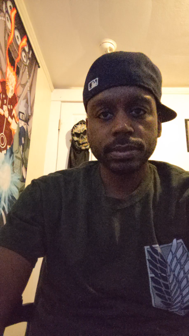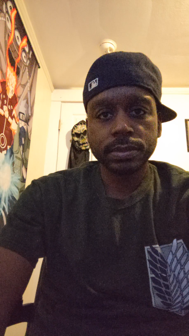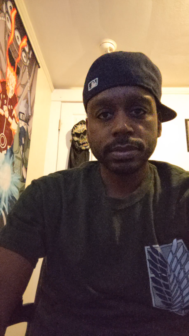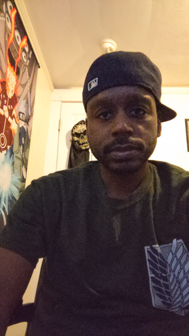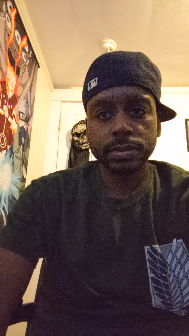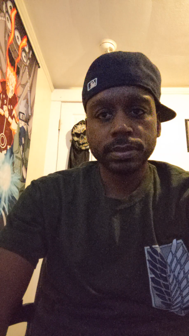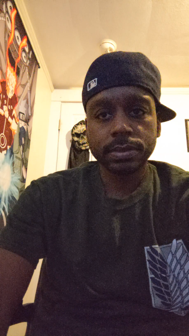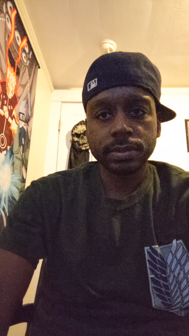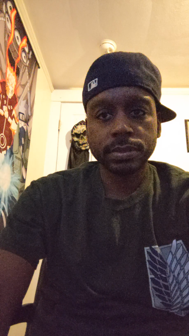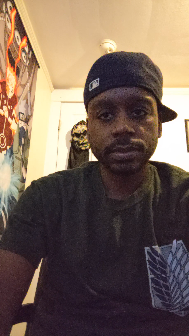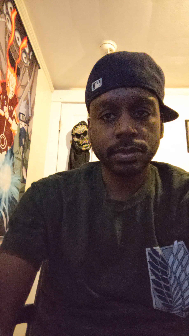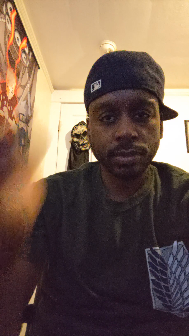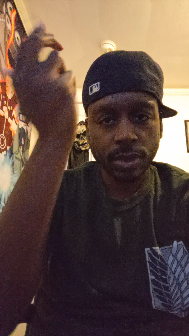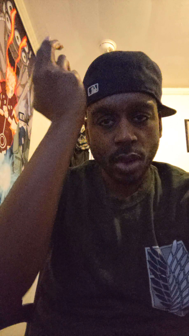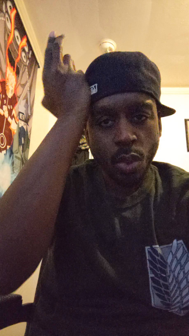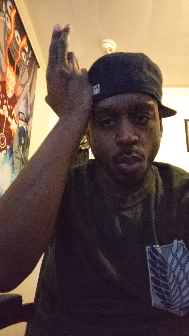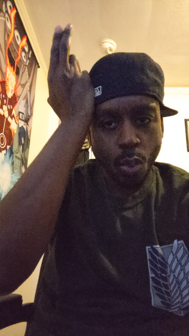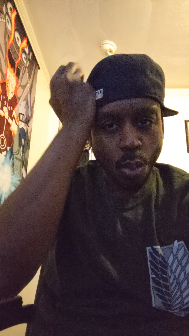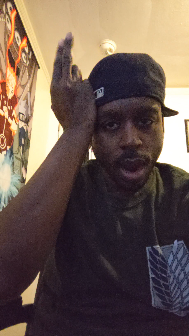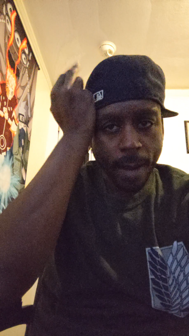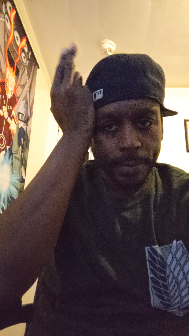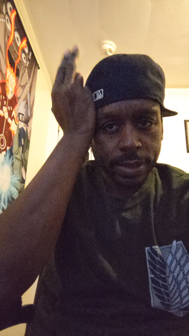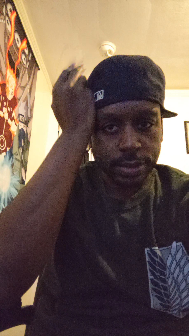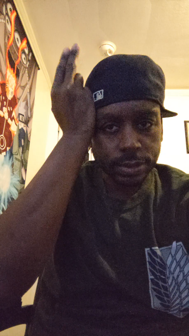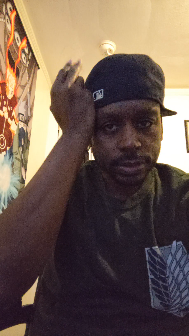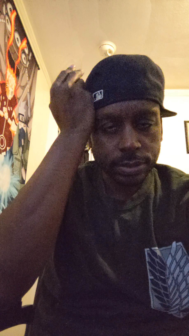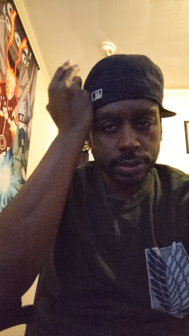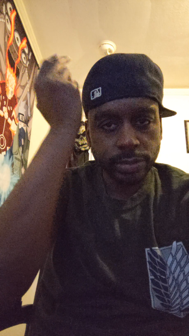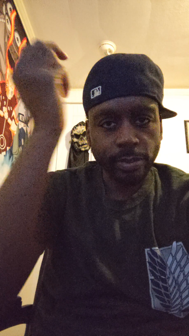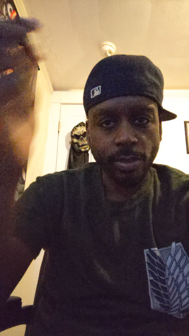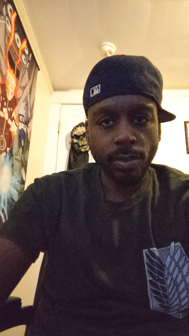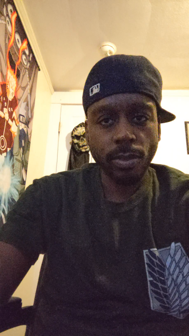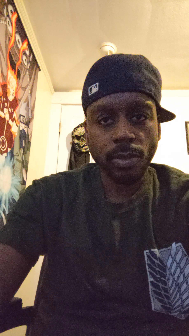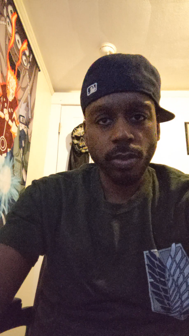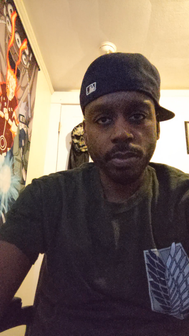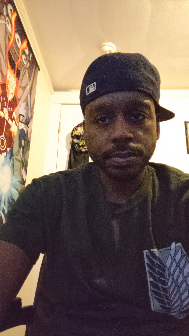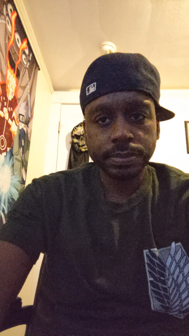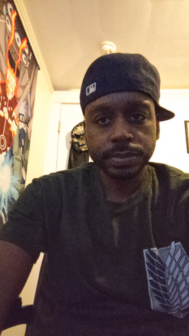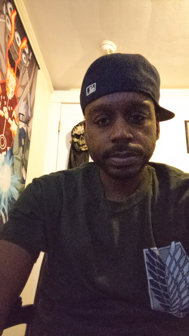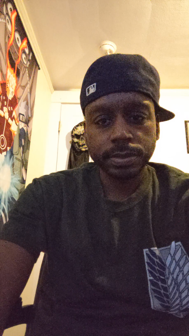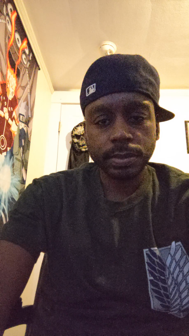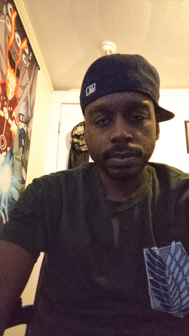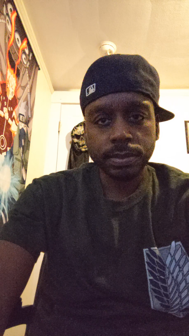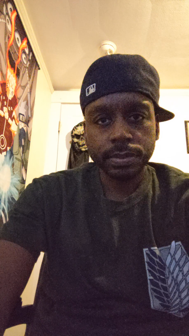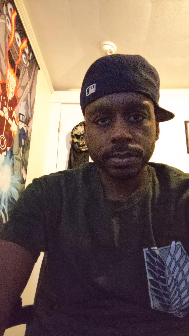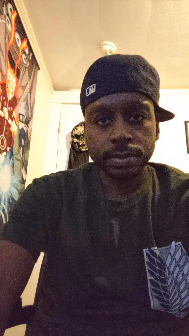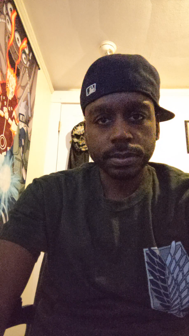rabbit